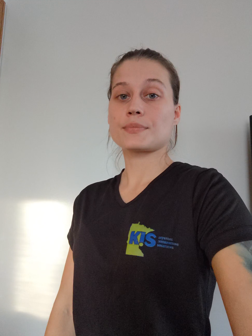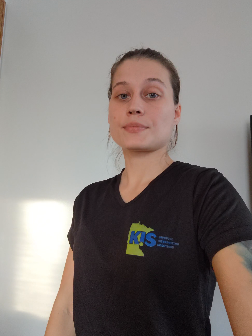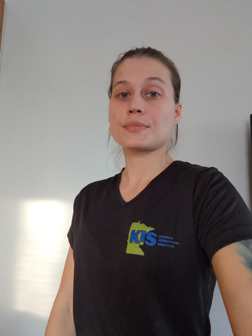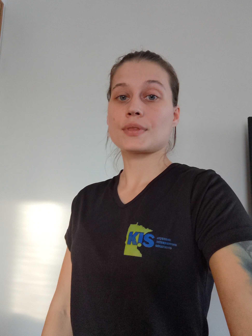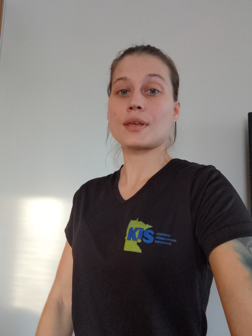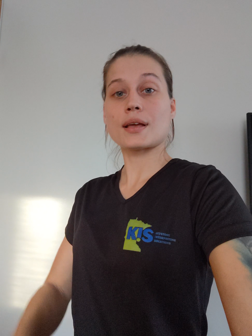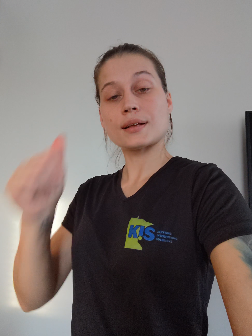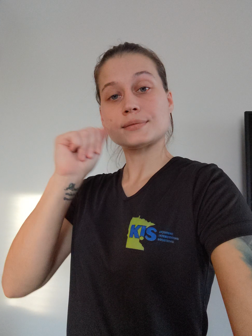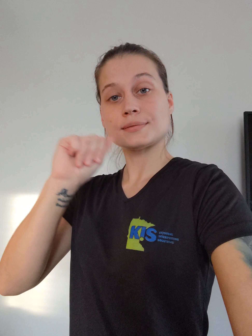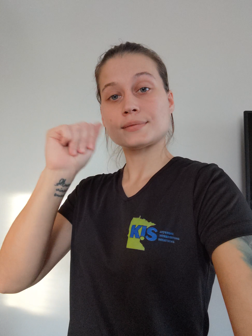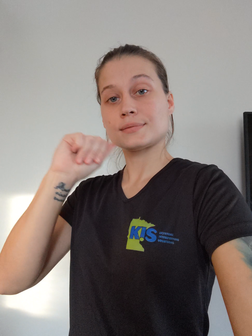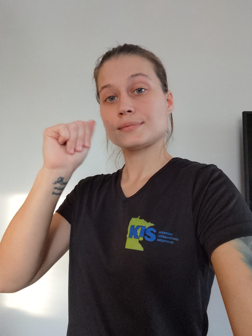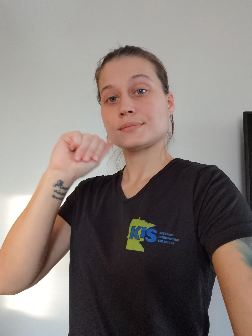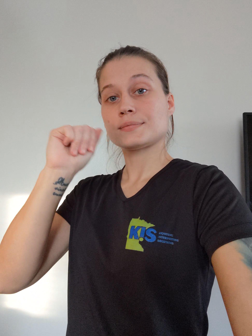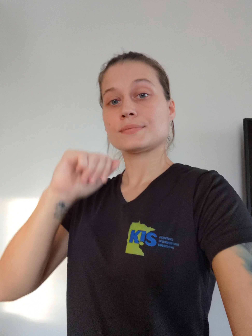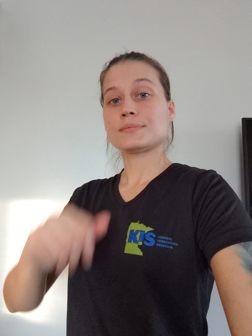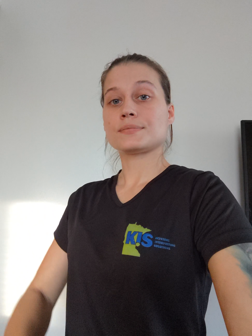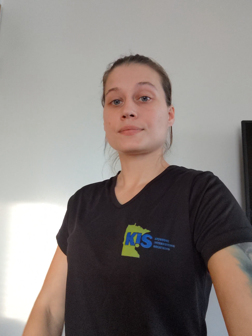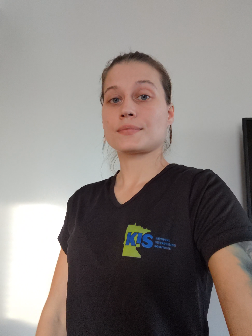aunt